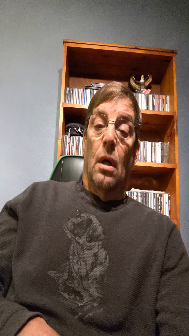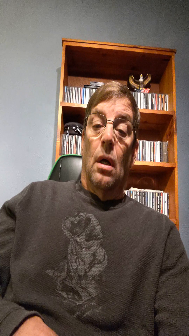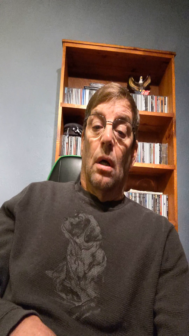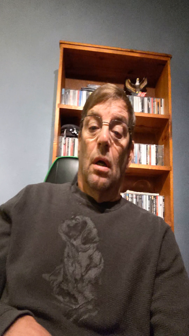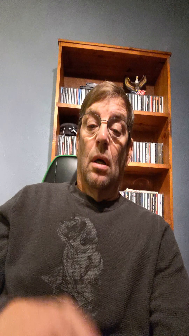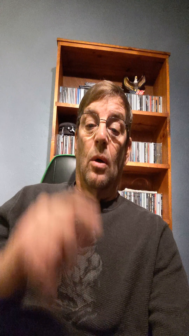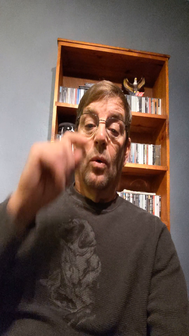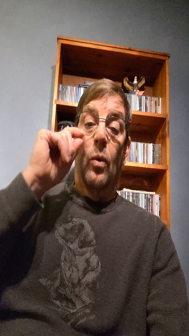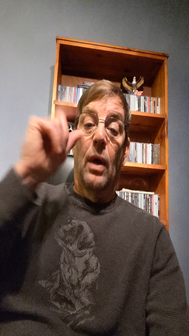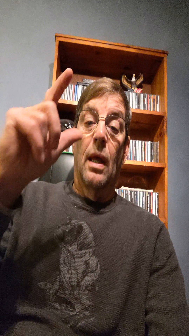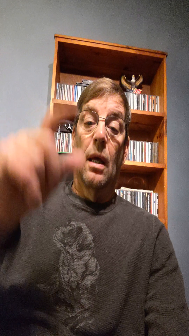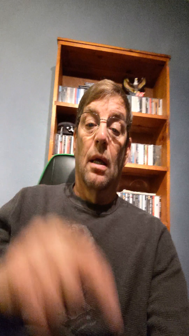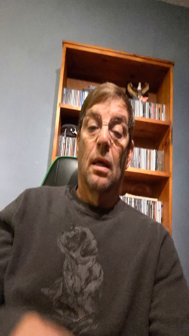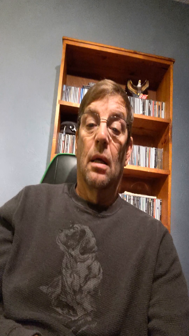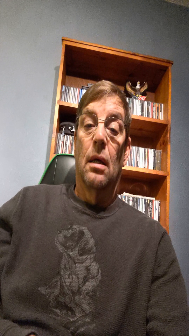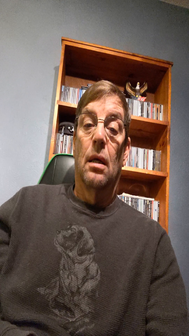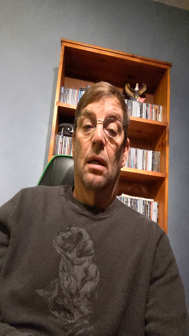wake